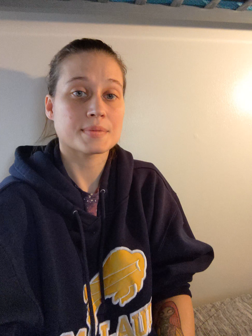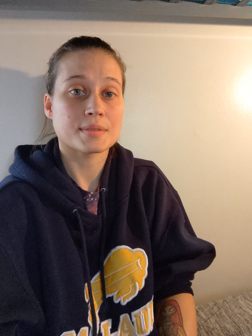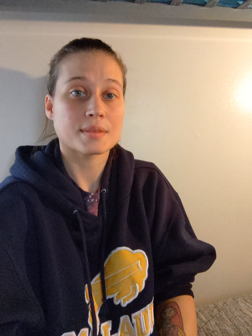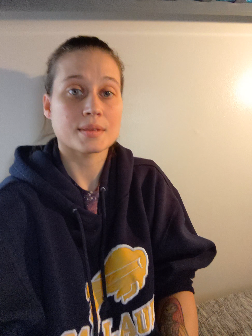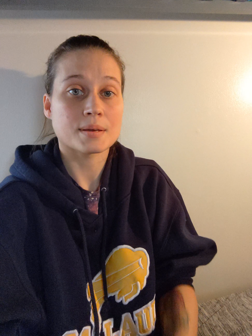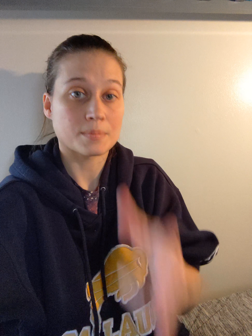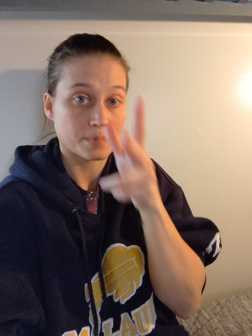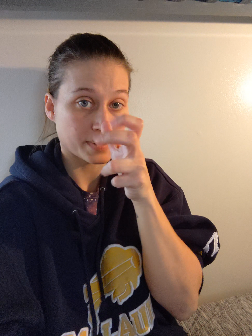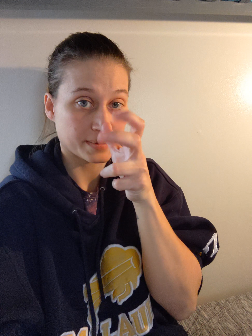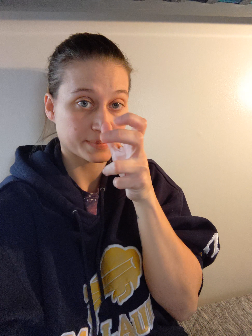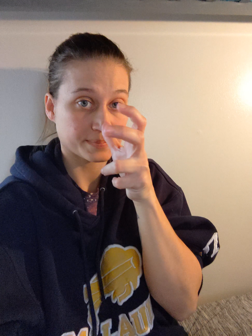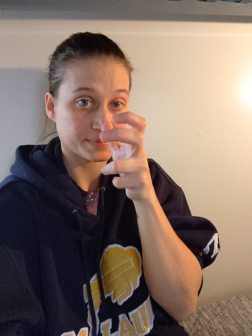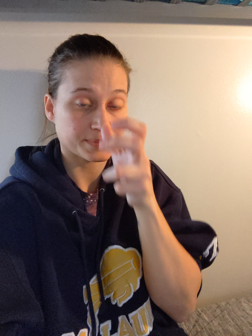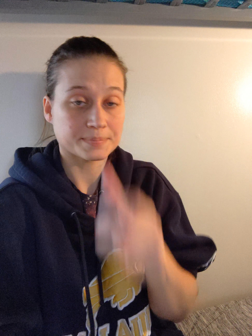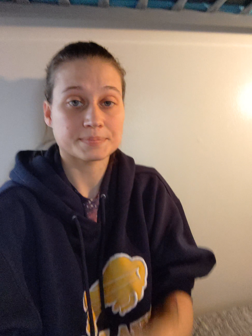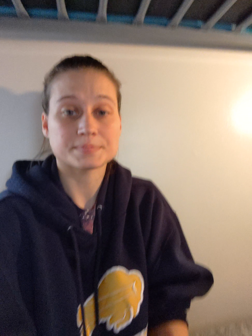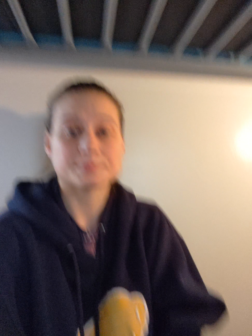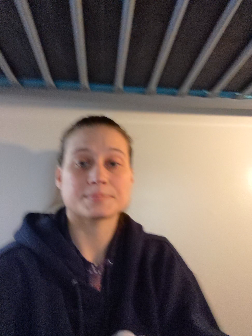bug